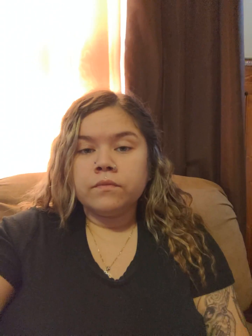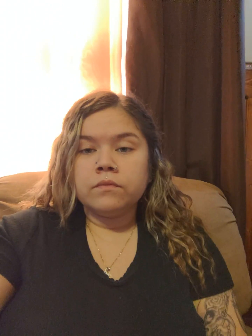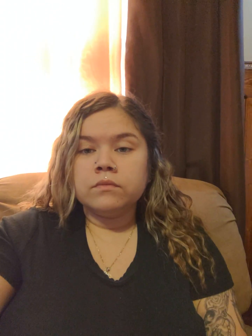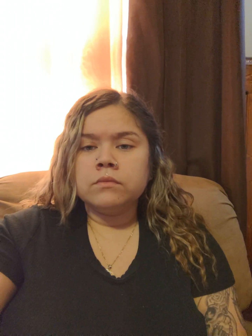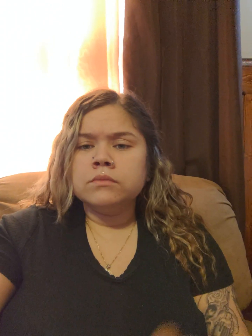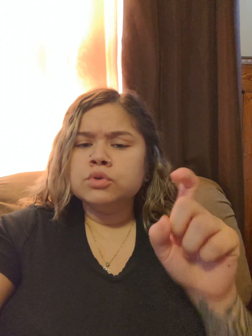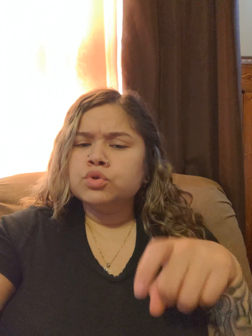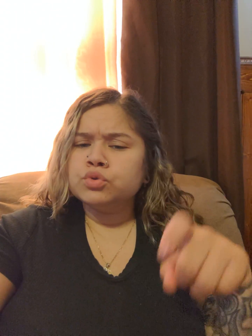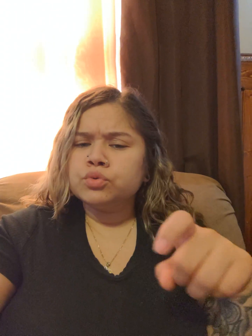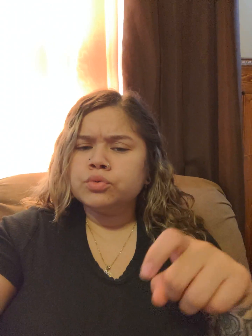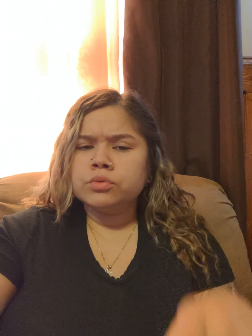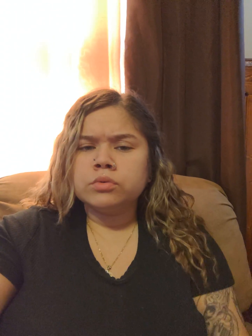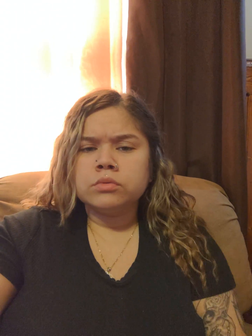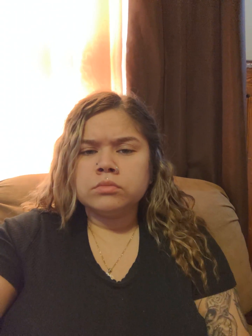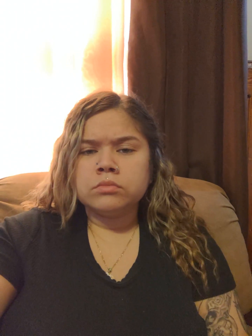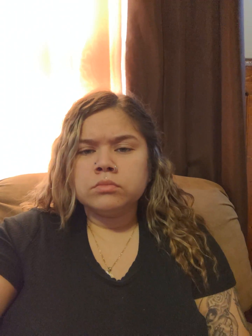should